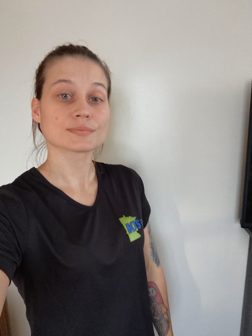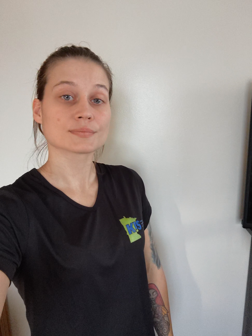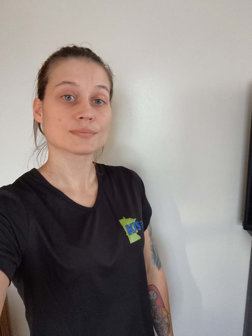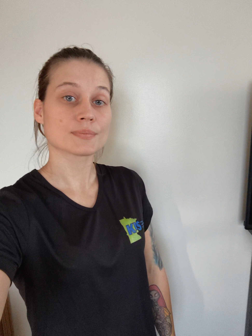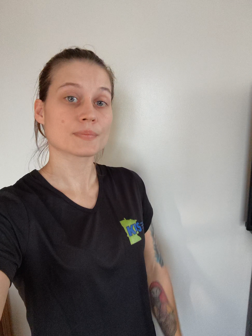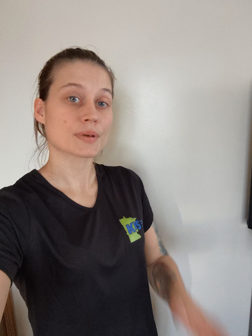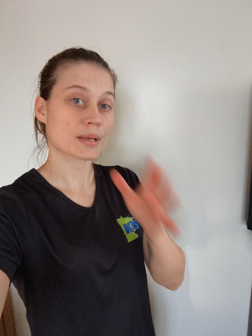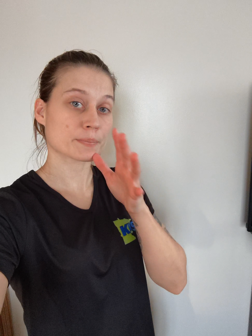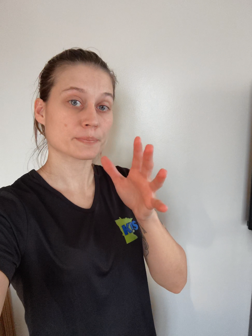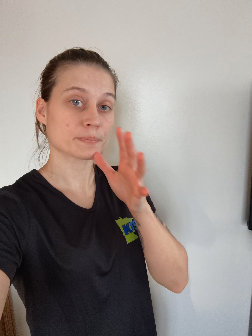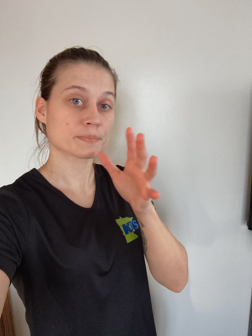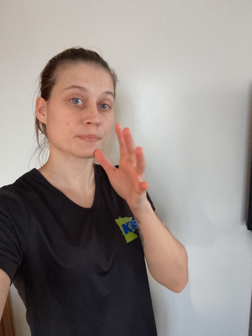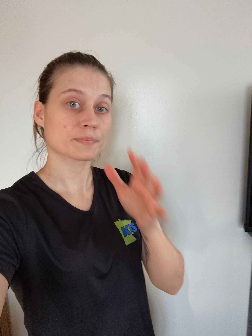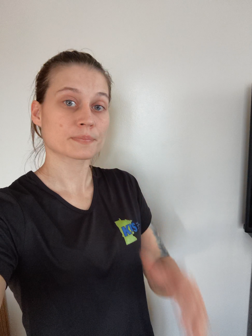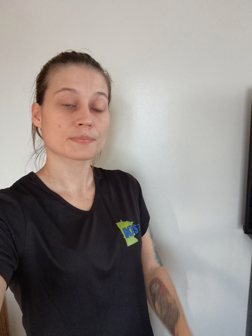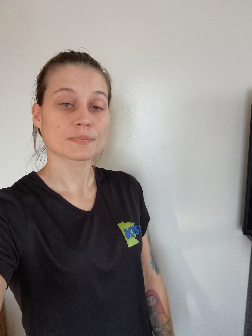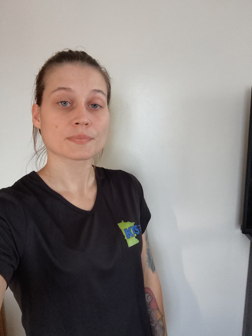mom